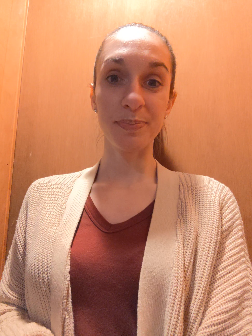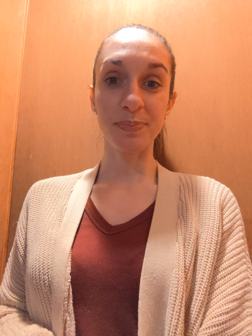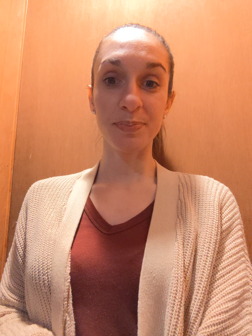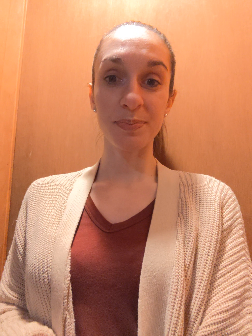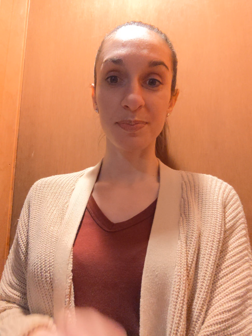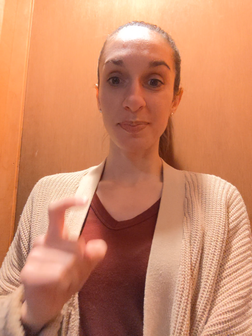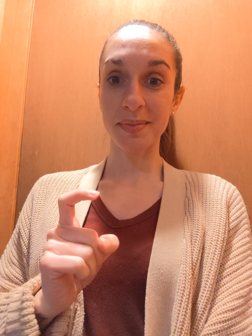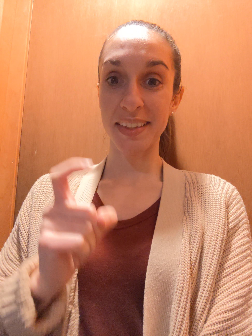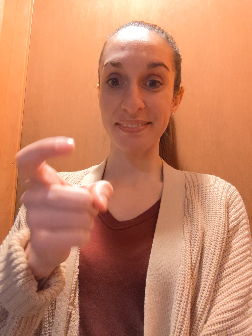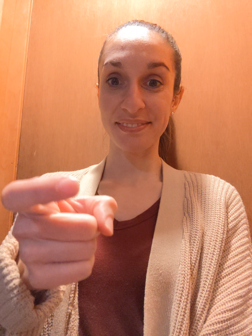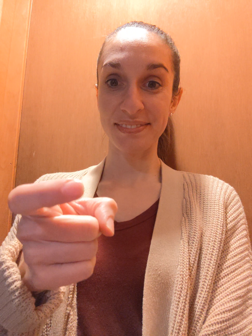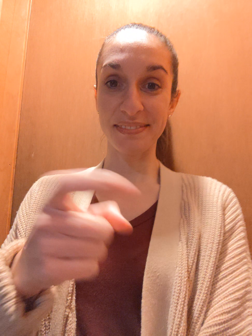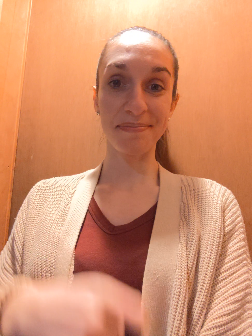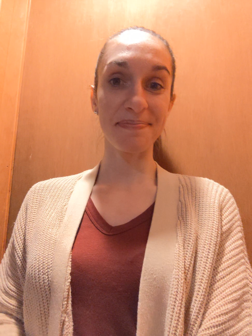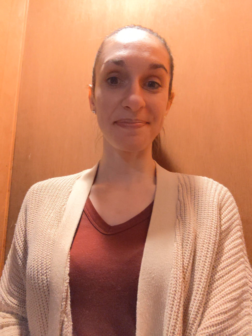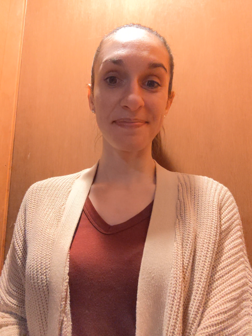give